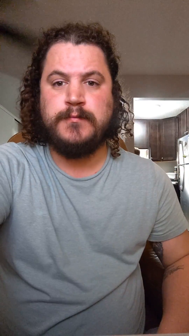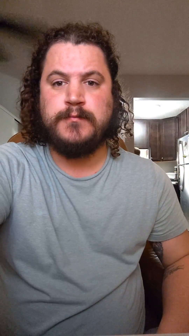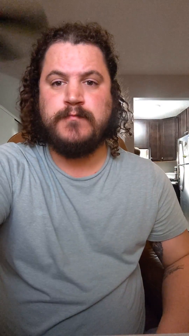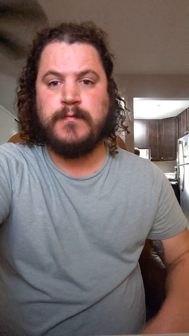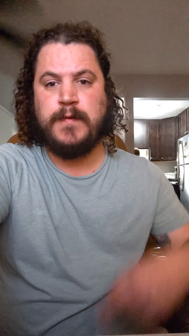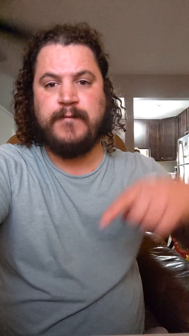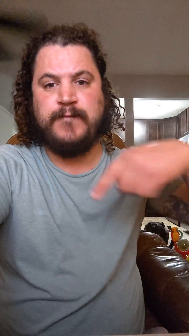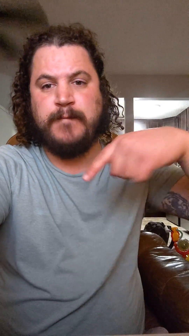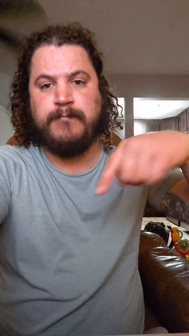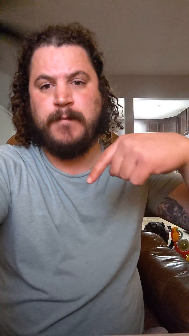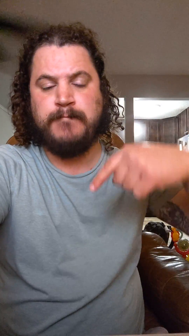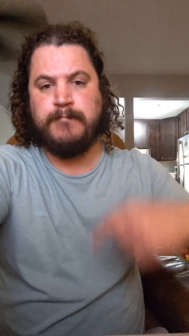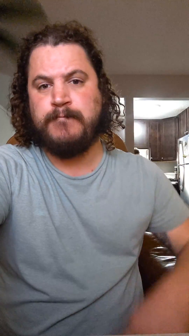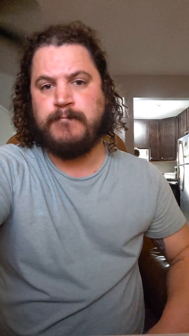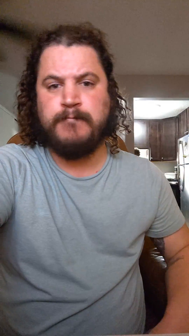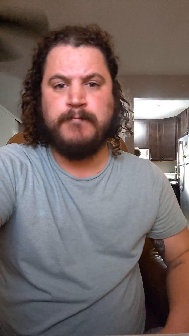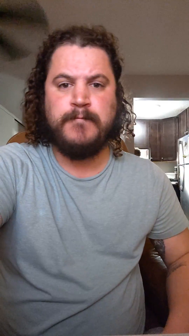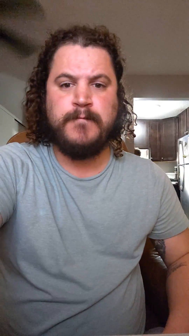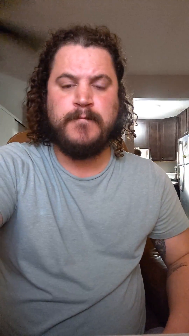flip-flop